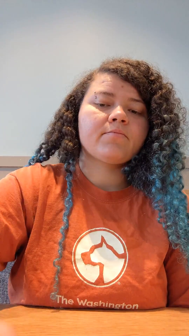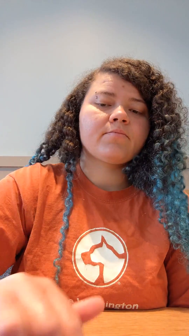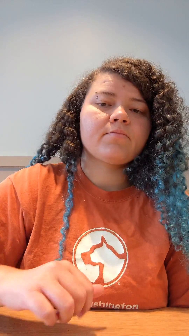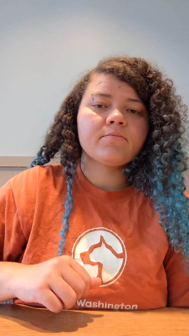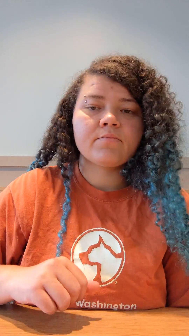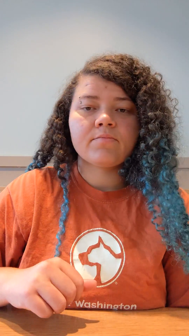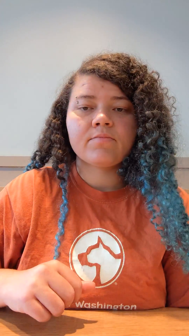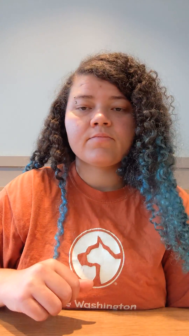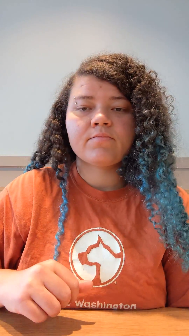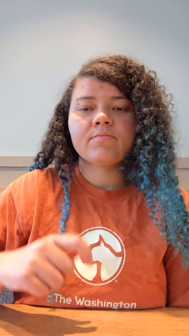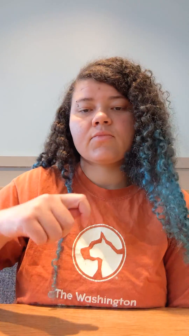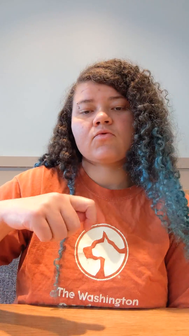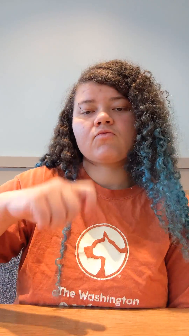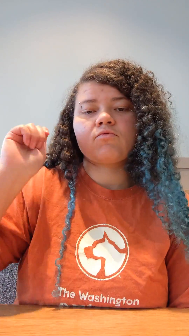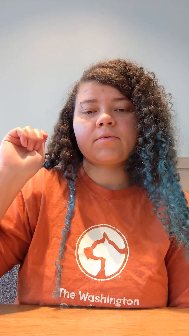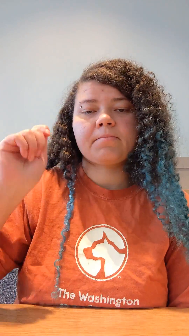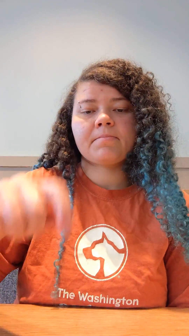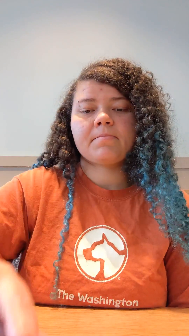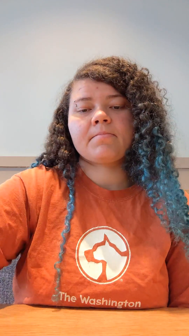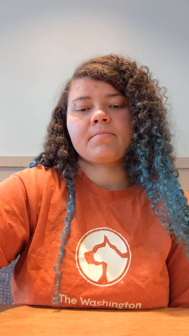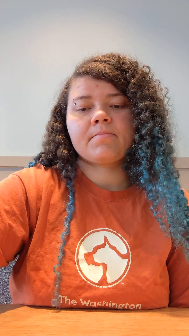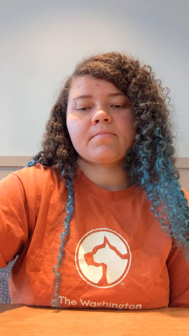rip